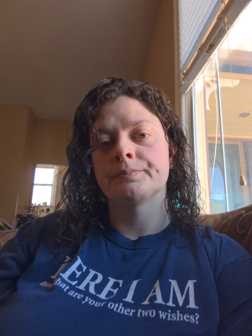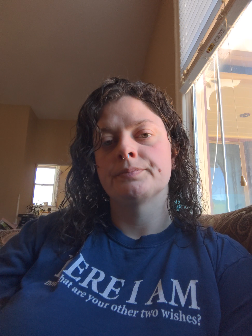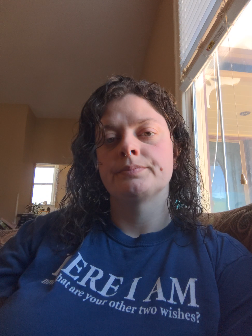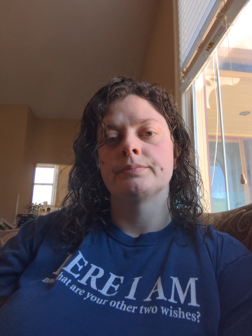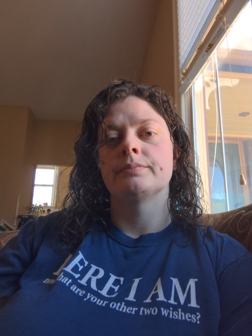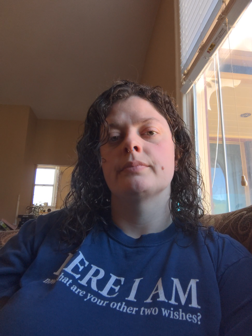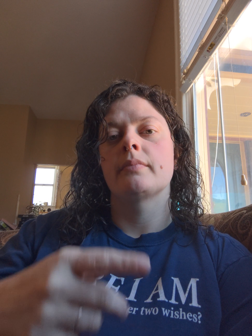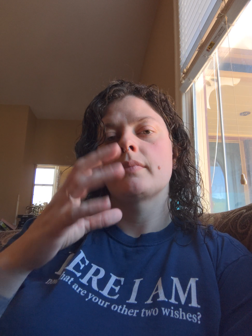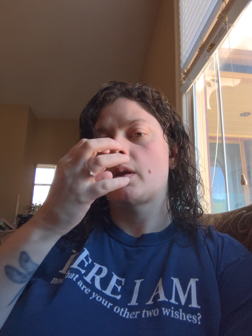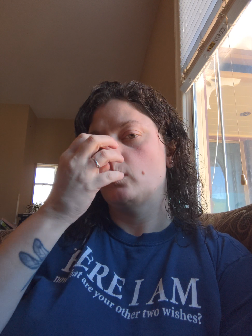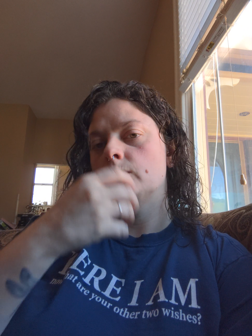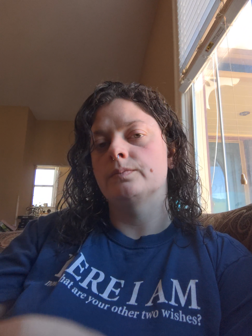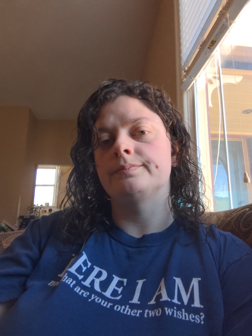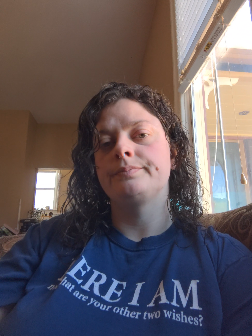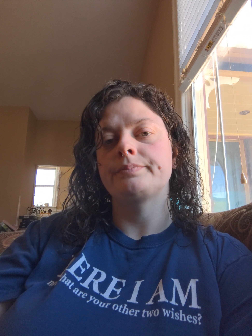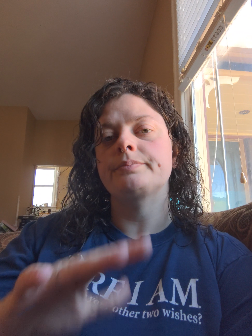clown